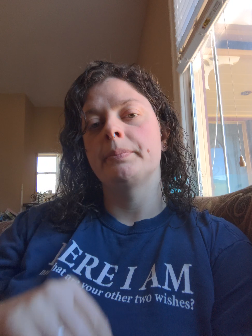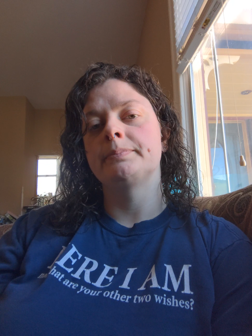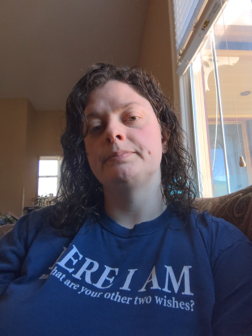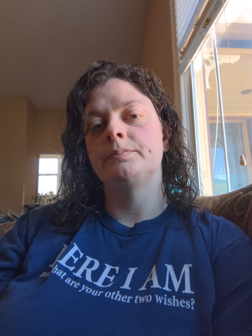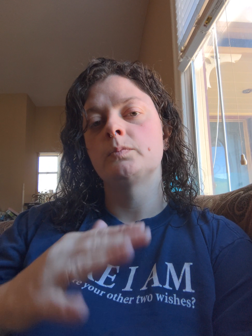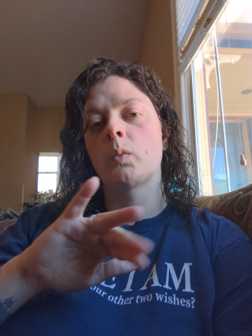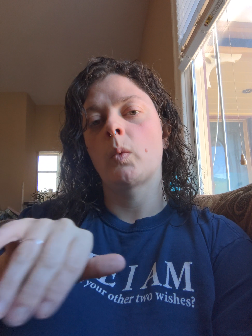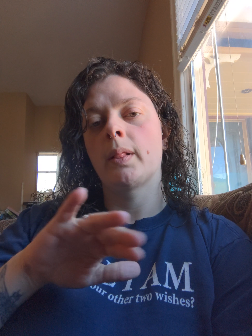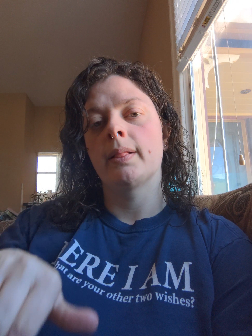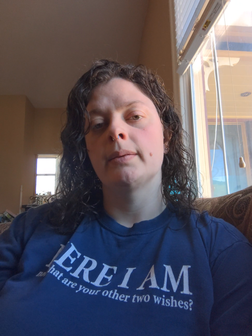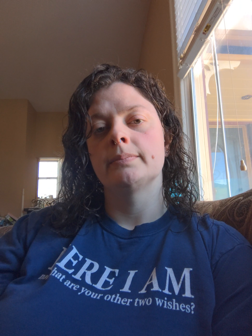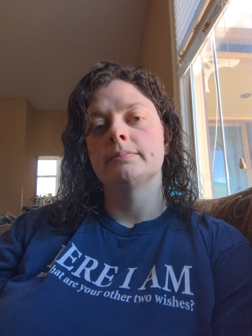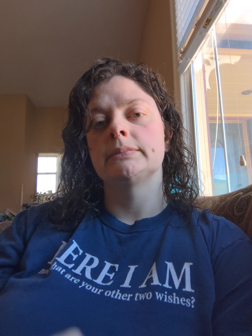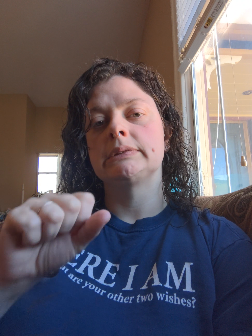pool